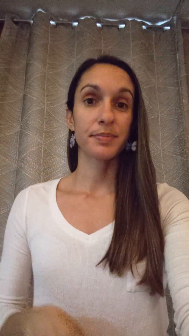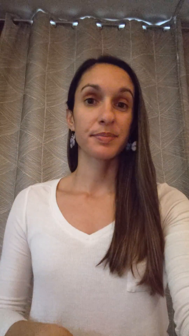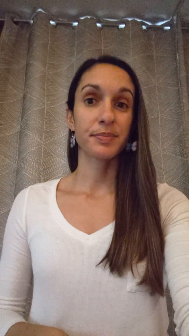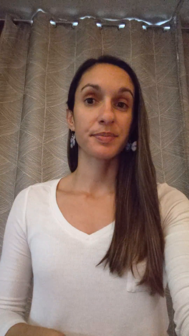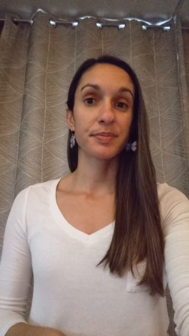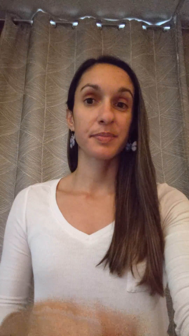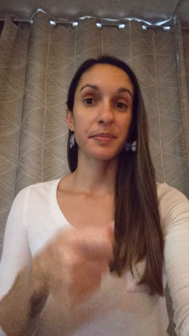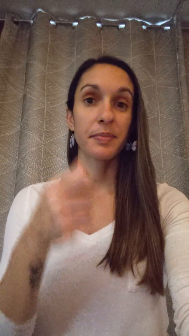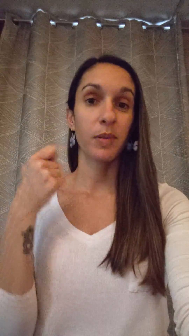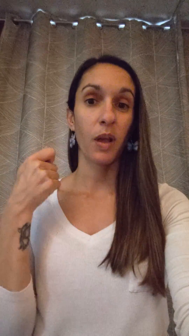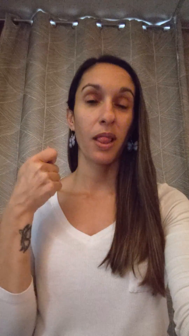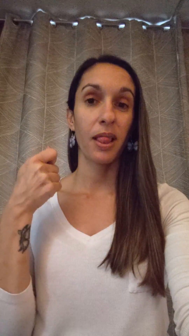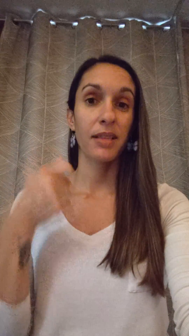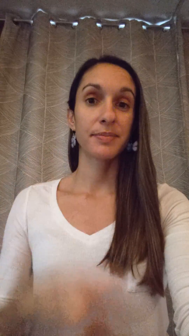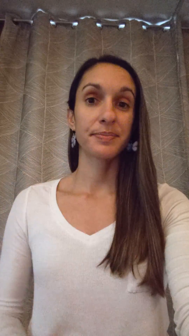pull